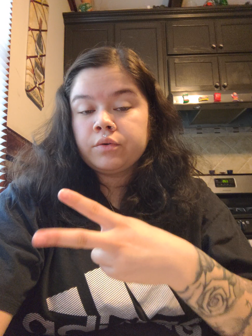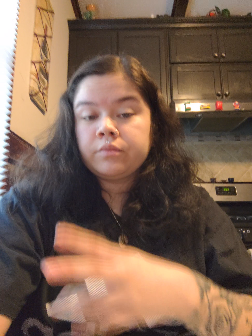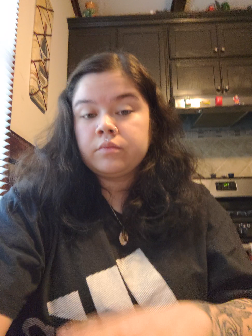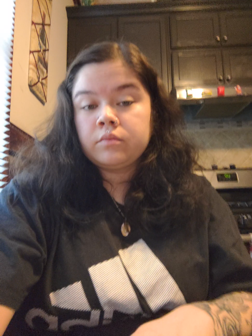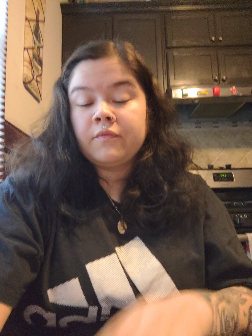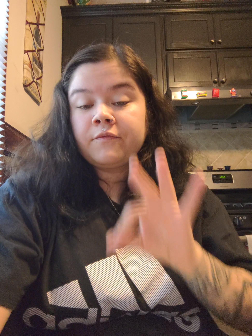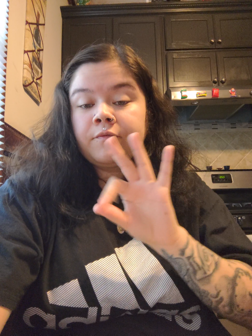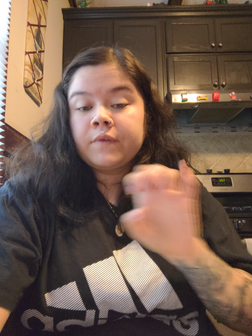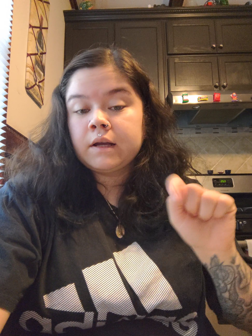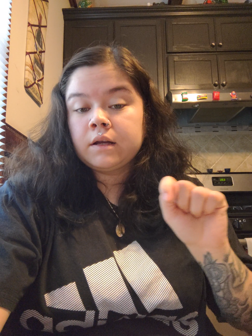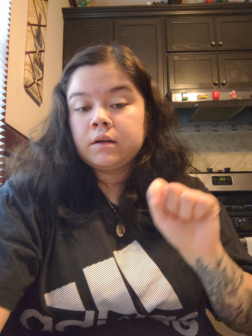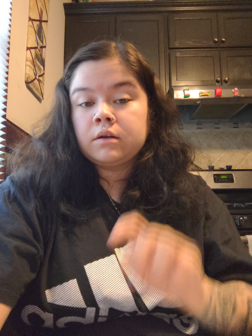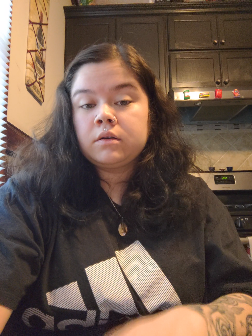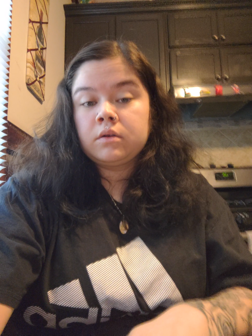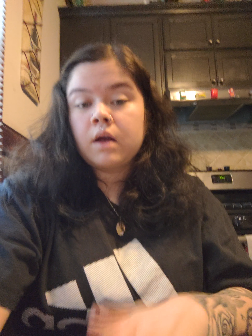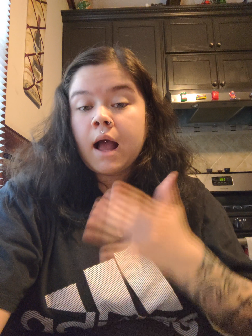feet